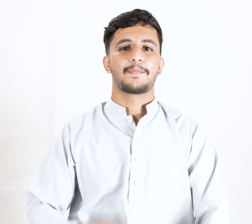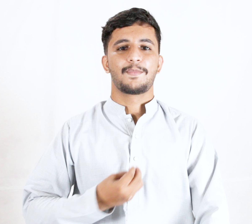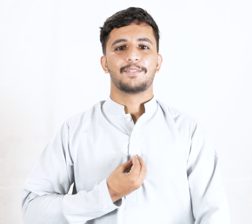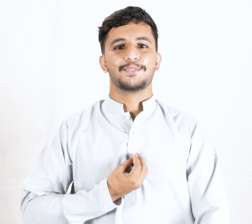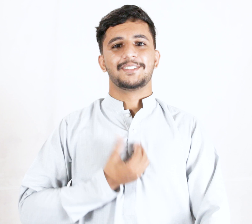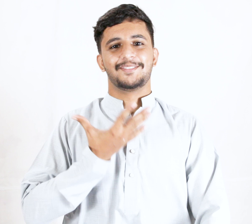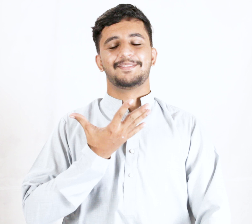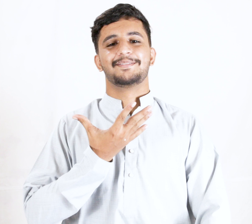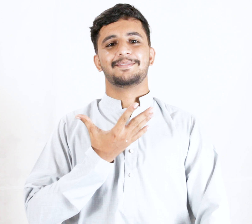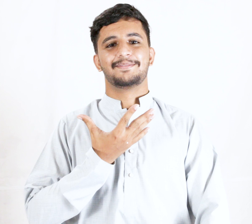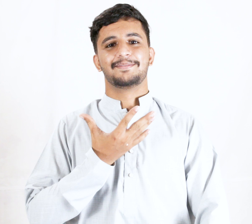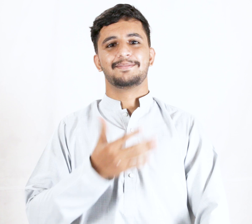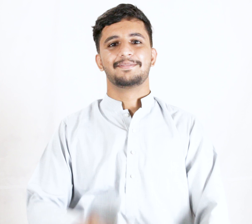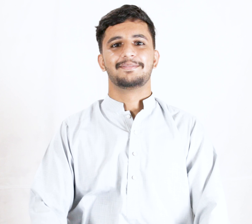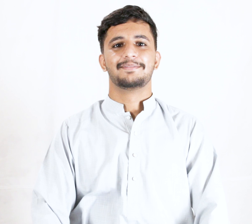glad